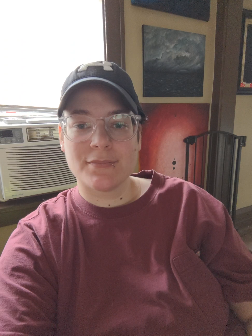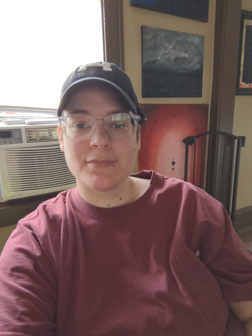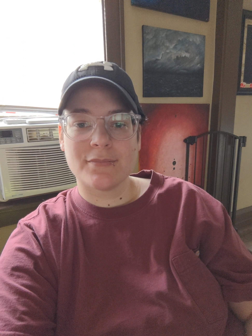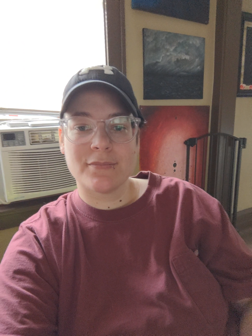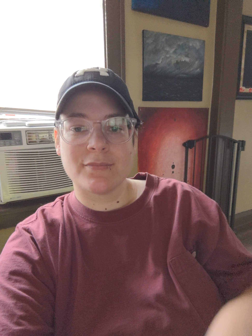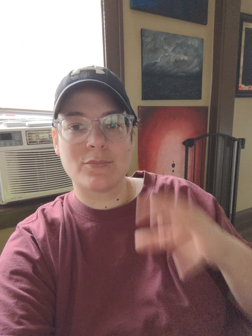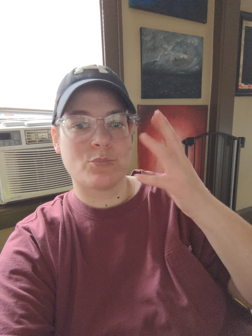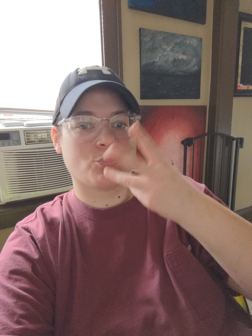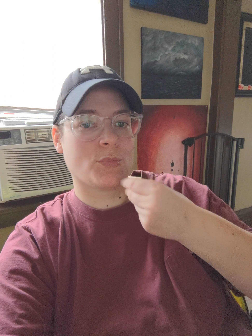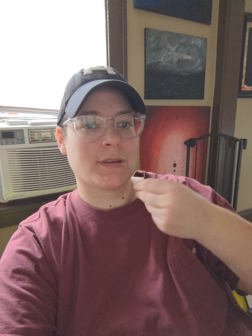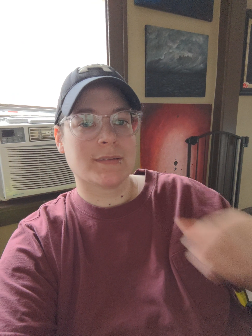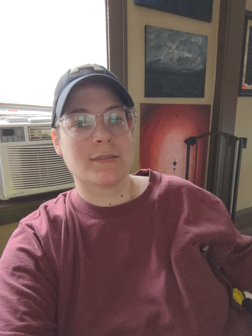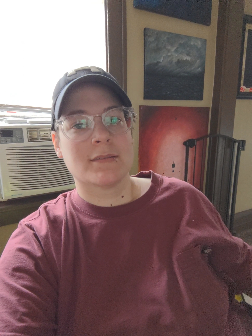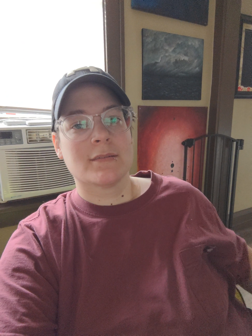pretty